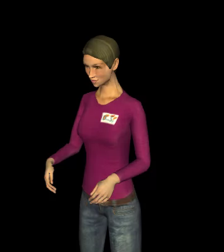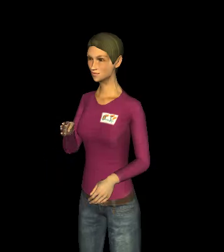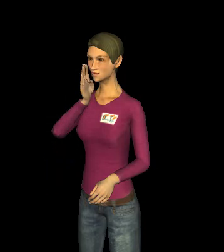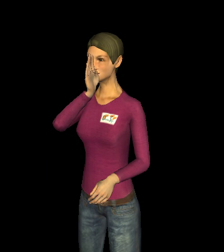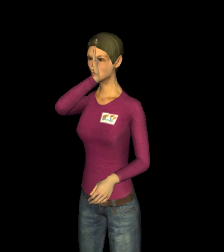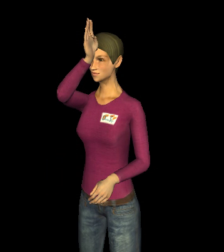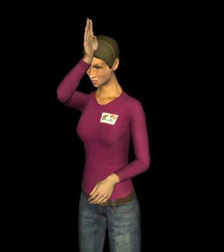منتصف الليل